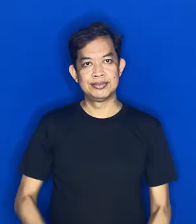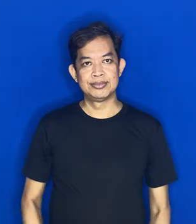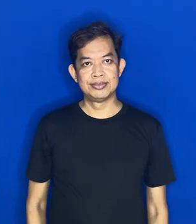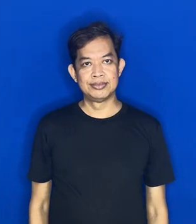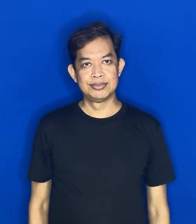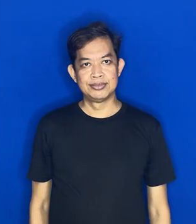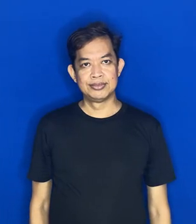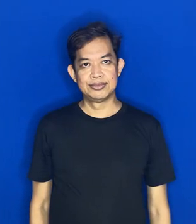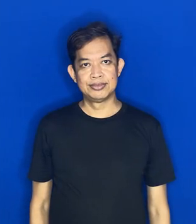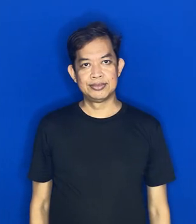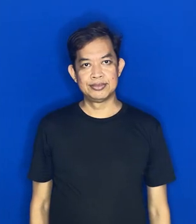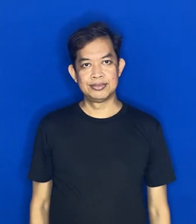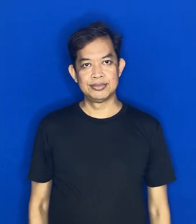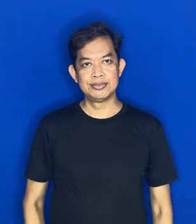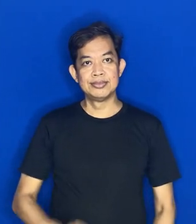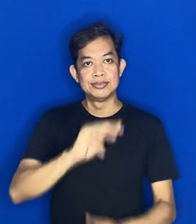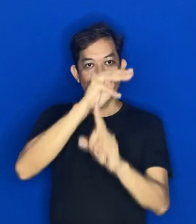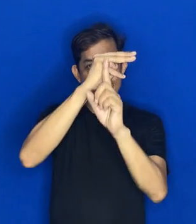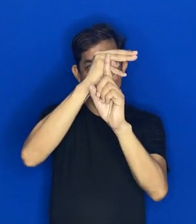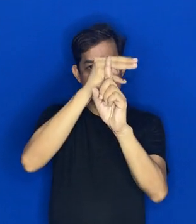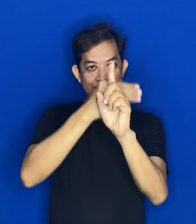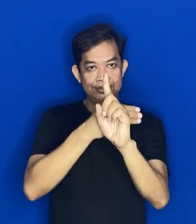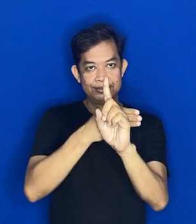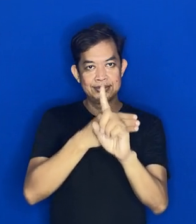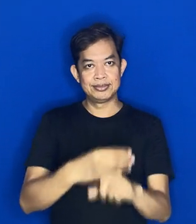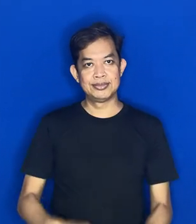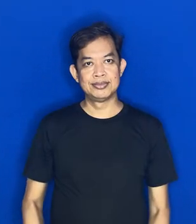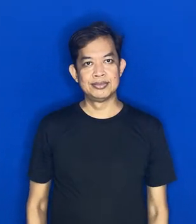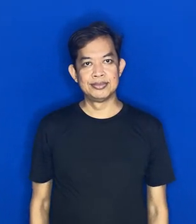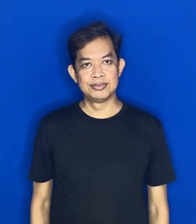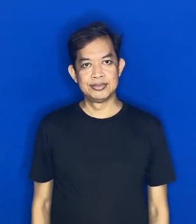march